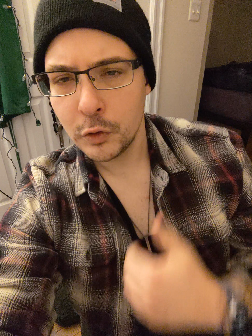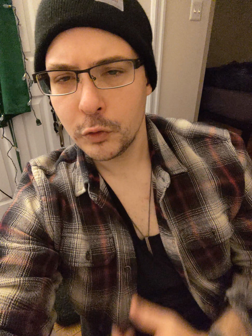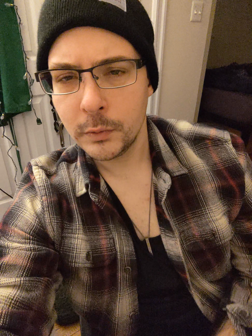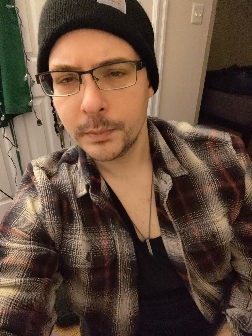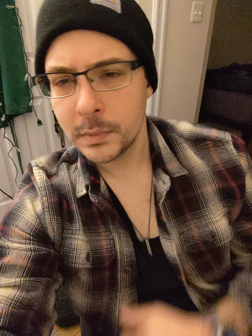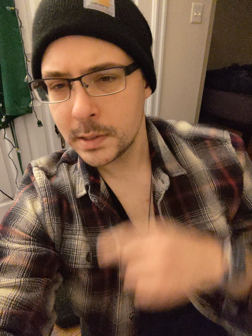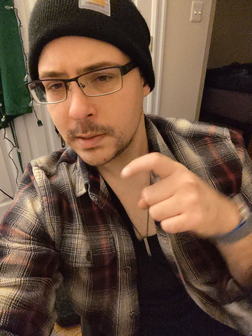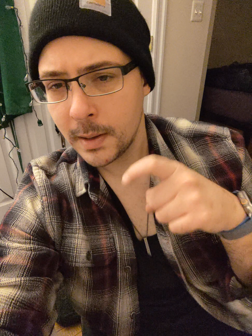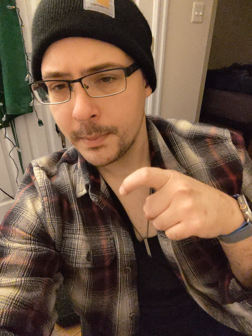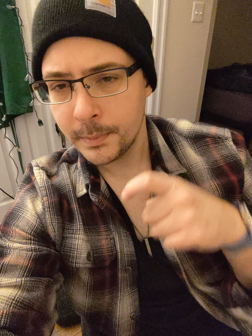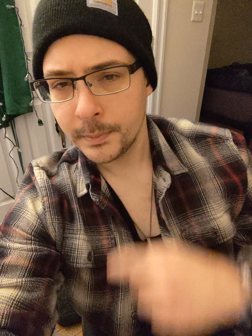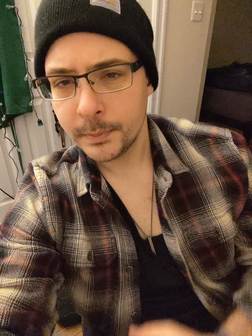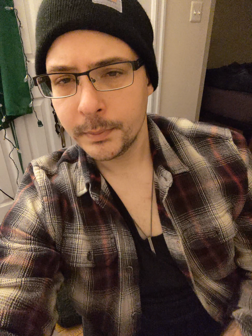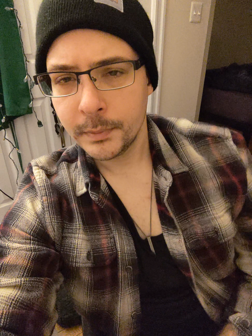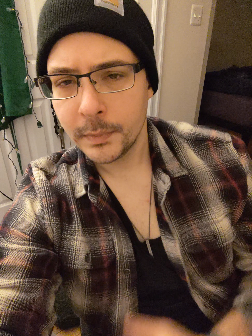time